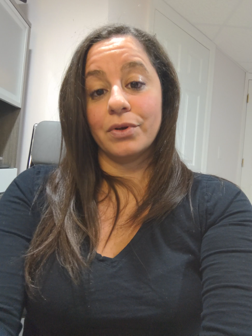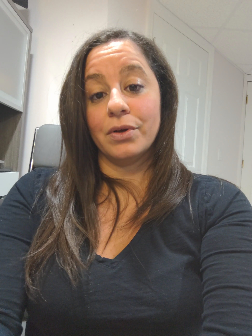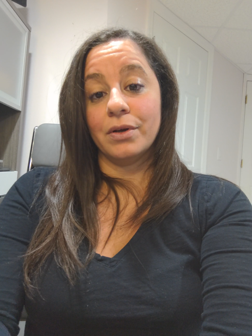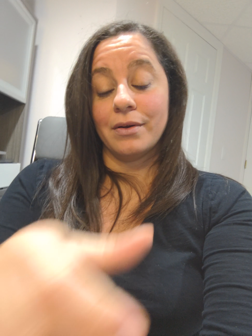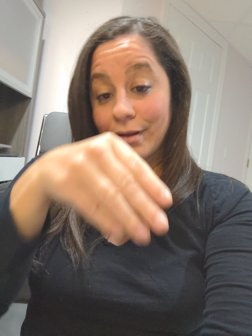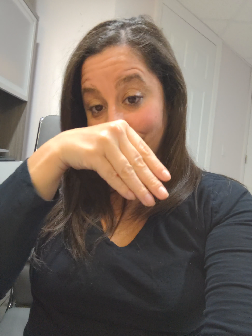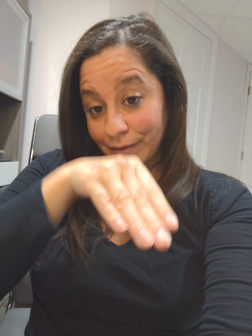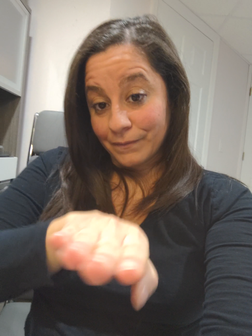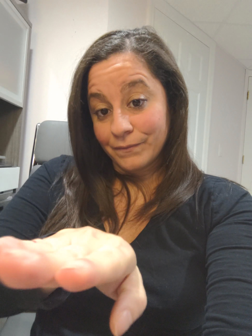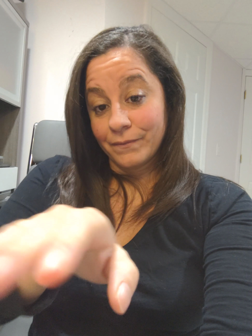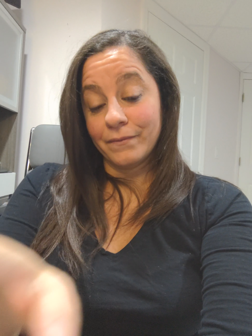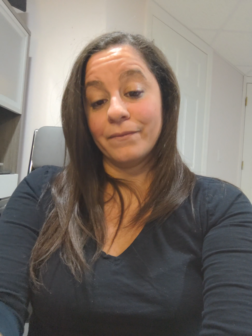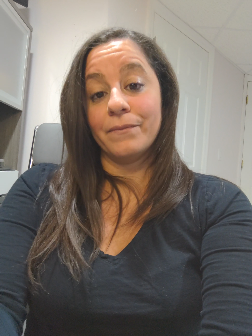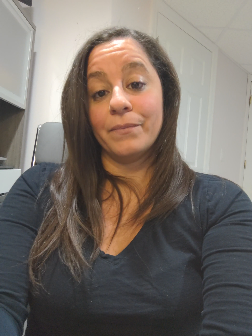elephant